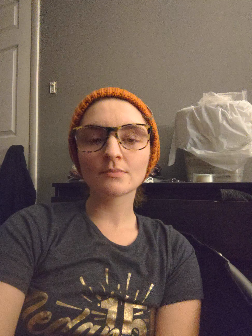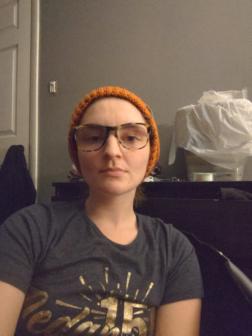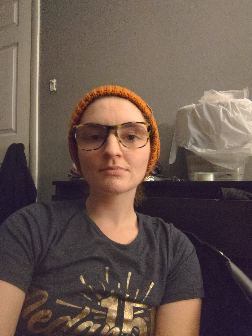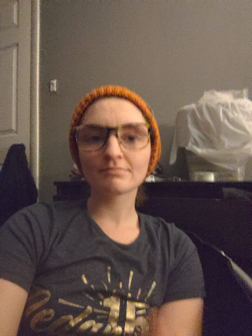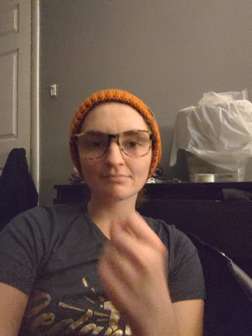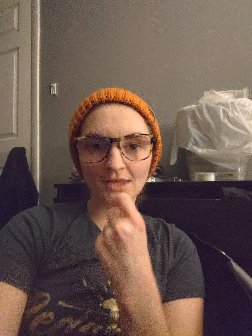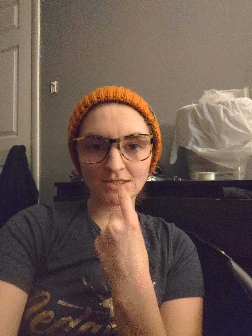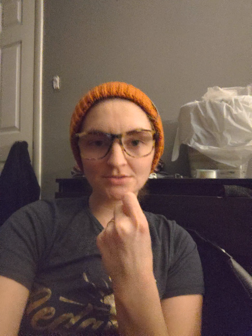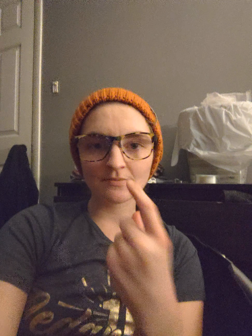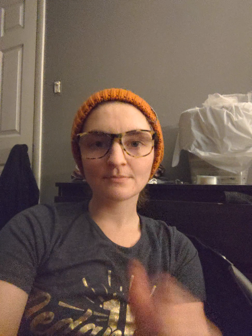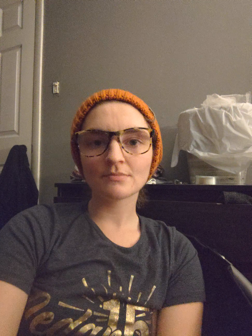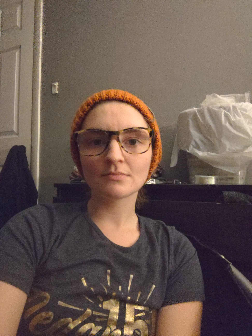snack